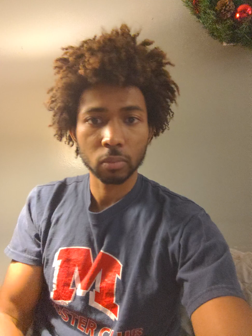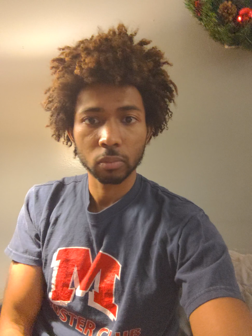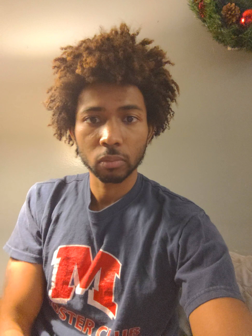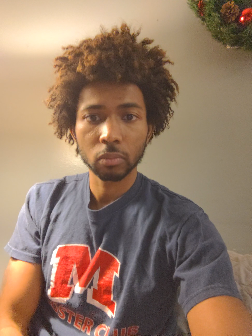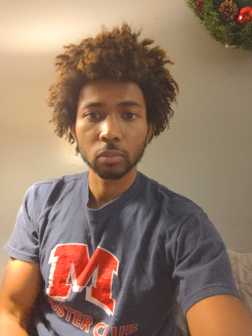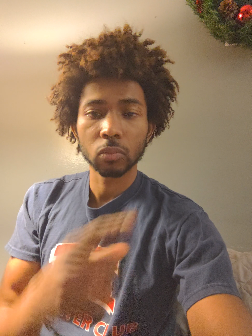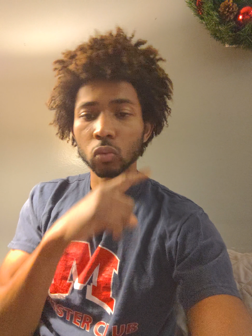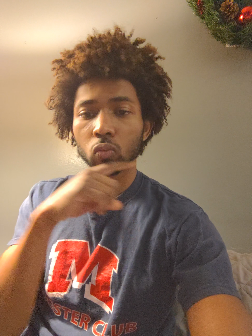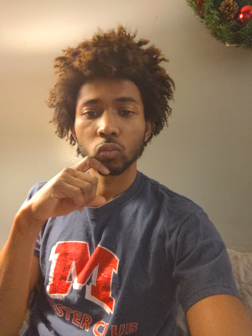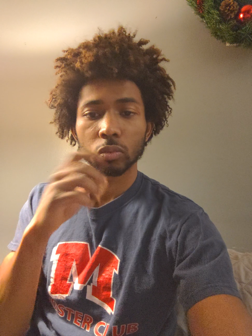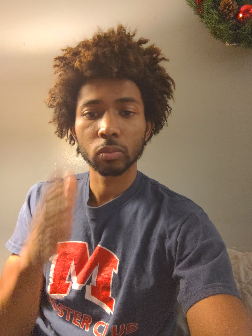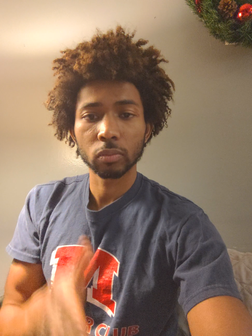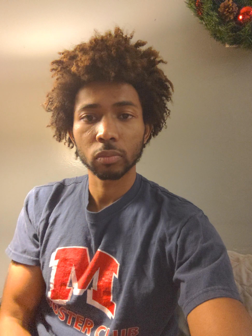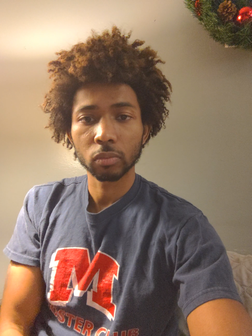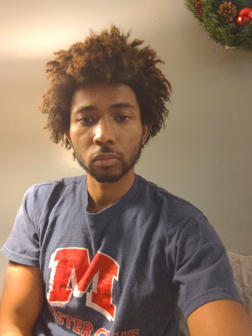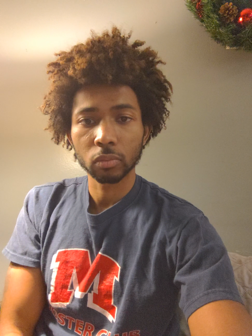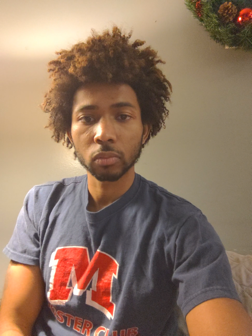dryer